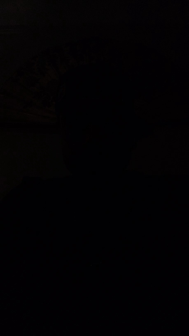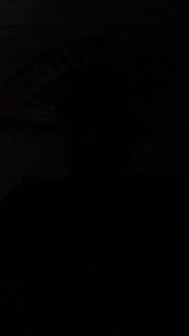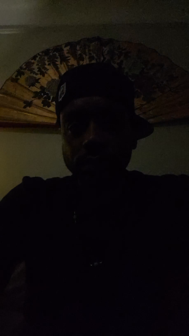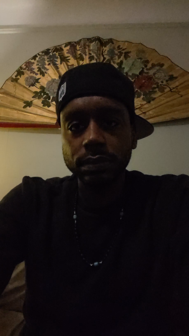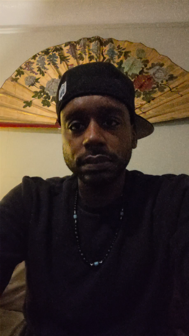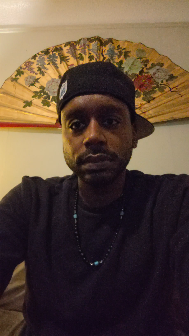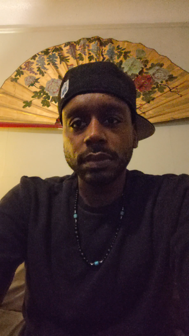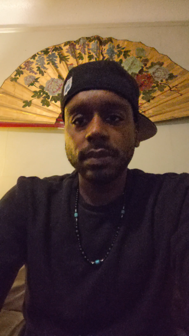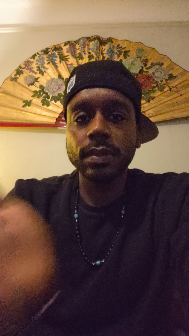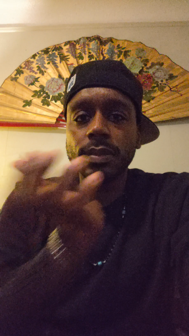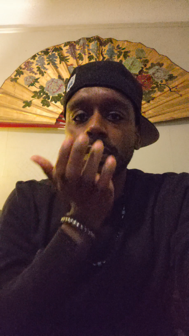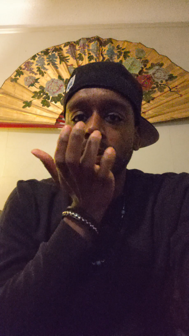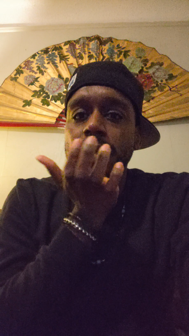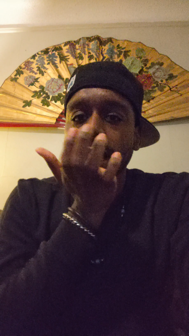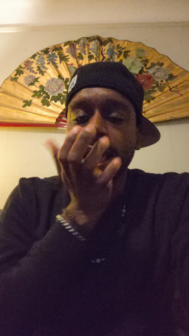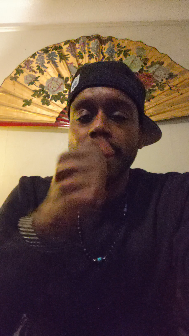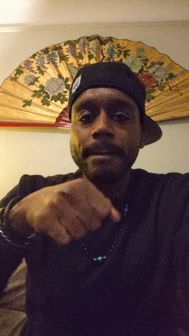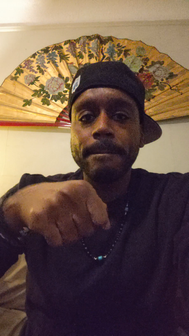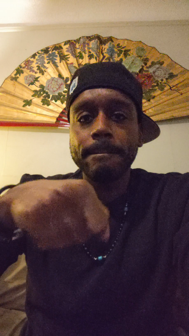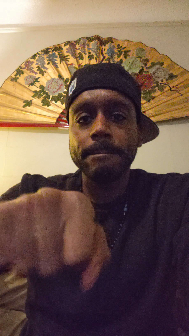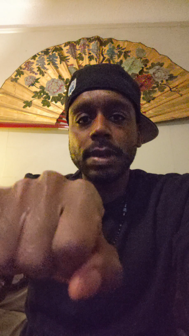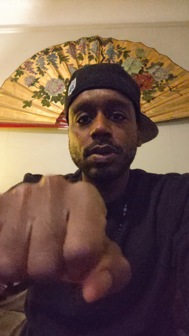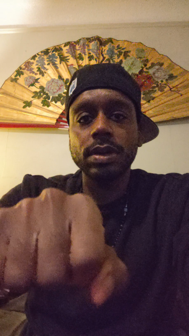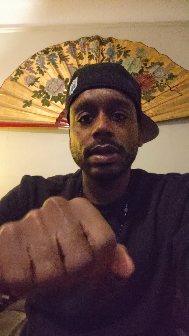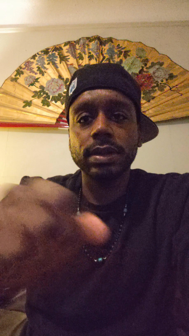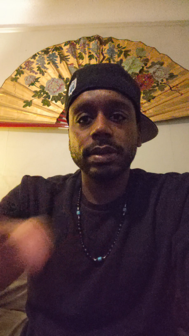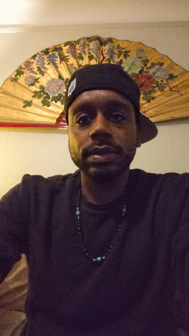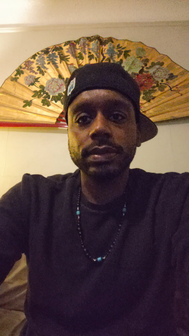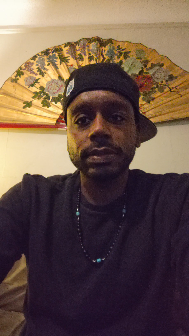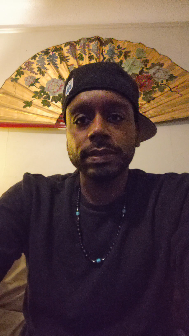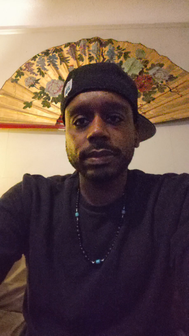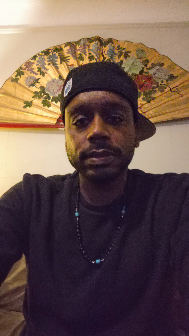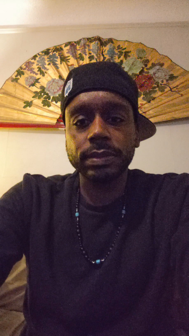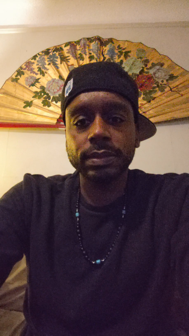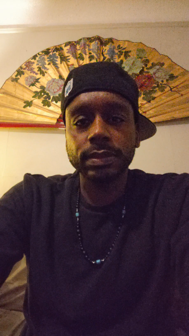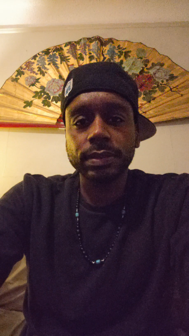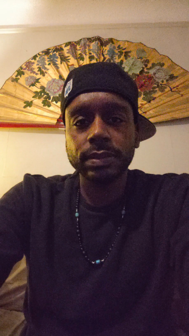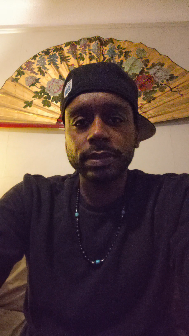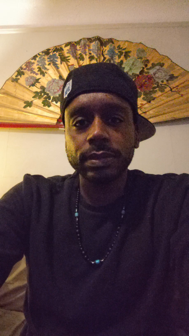lawn mower